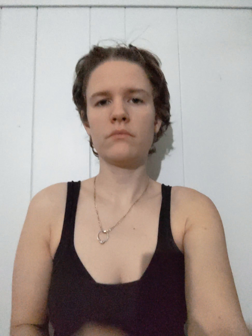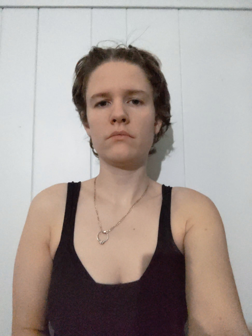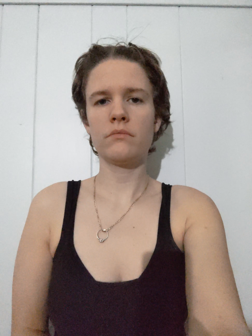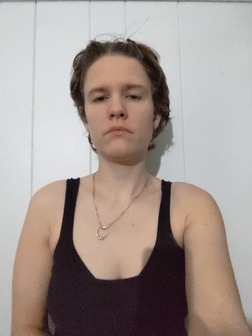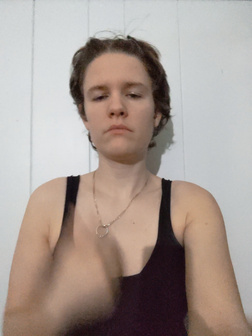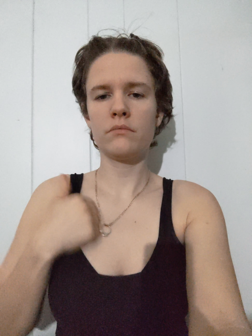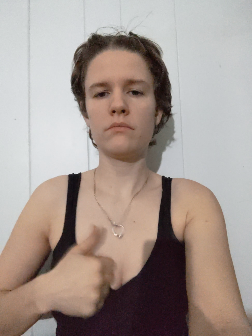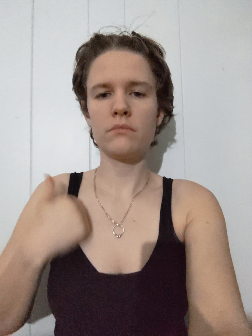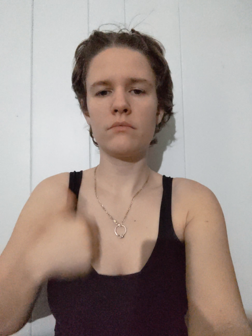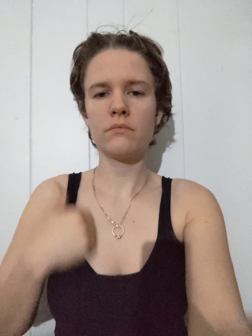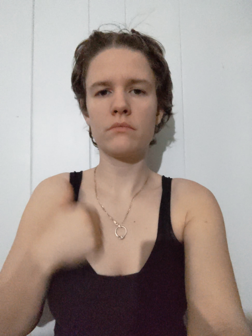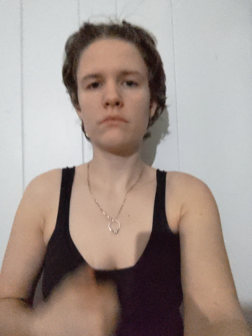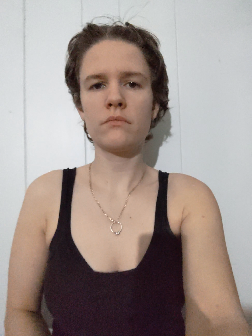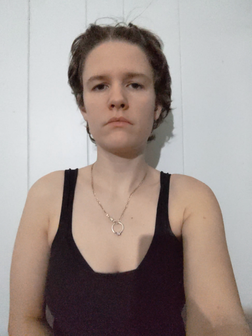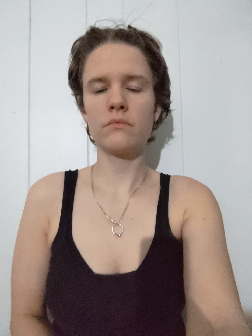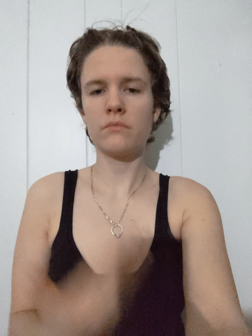bath